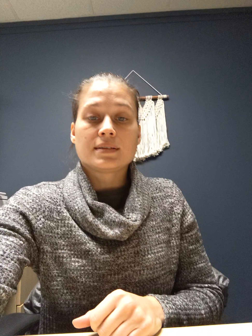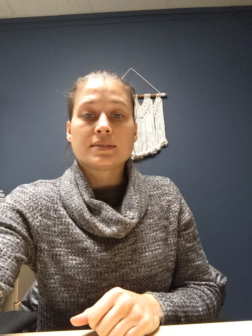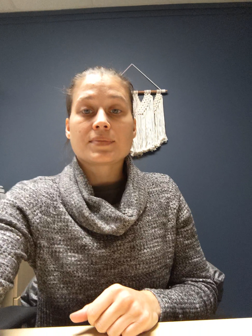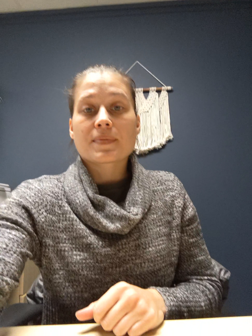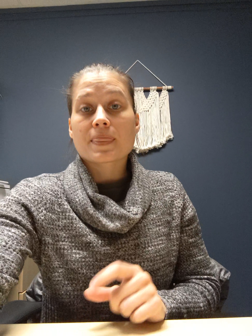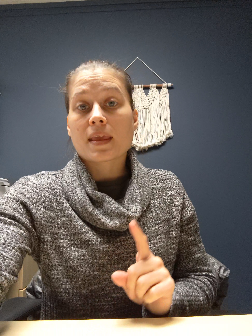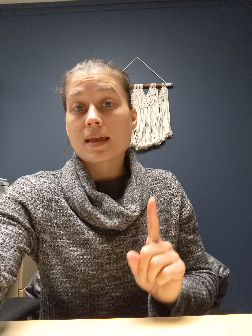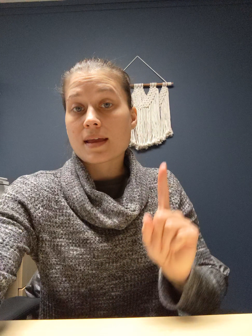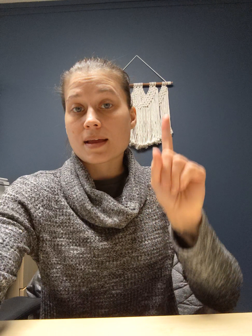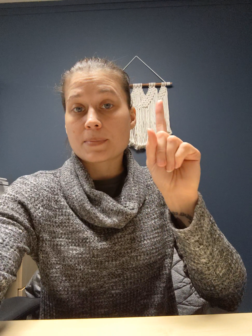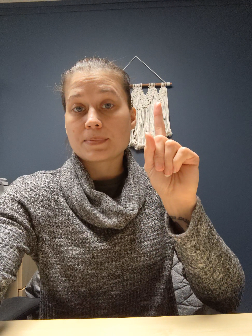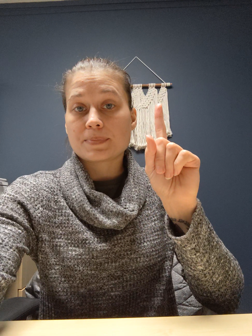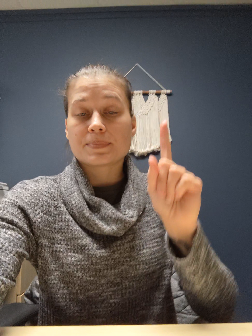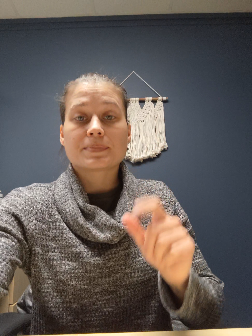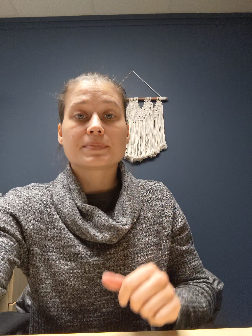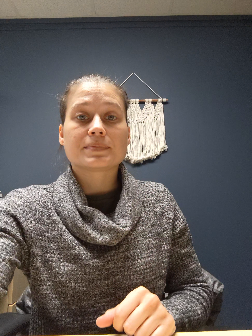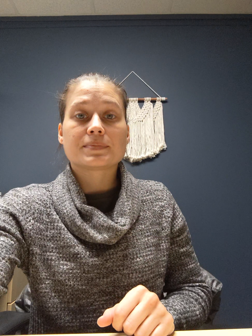up